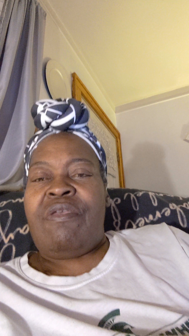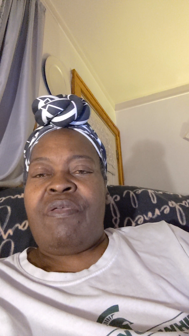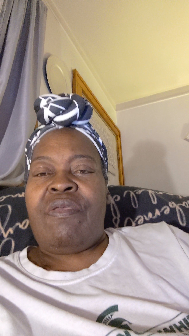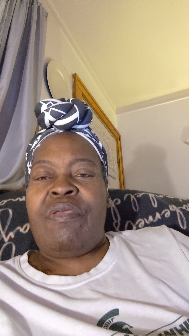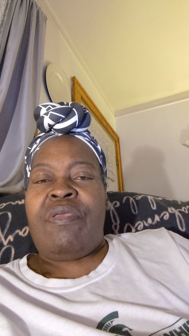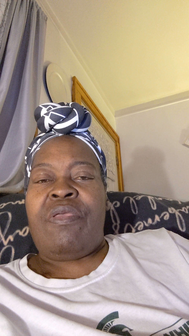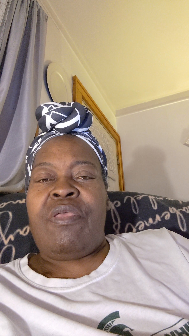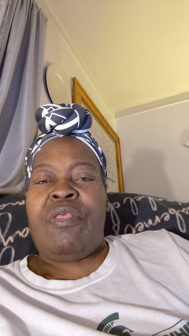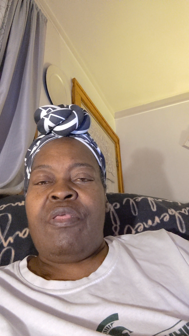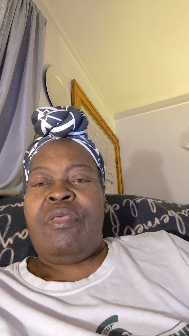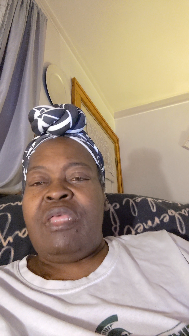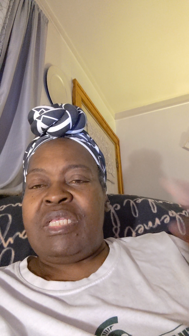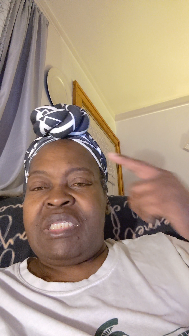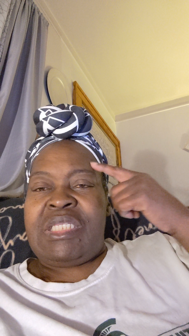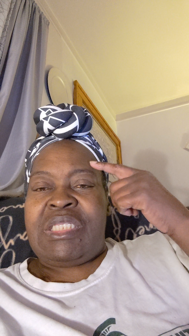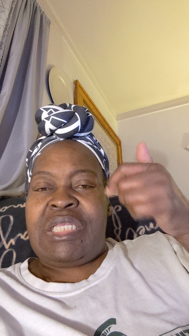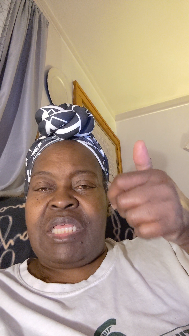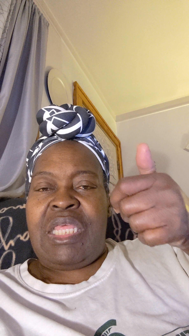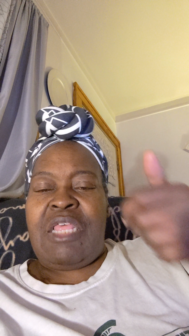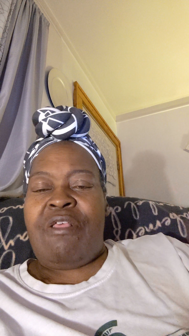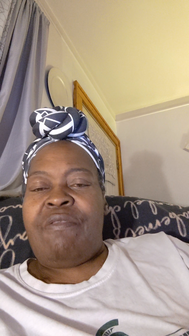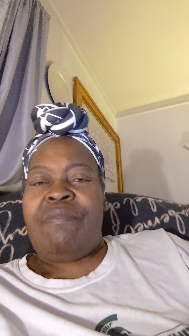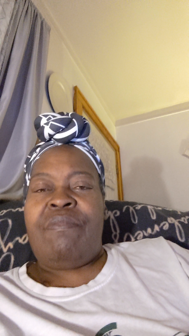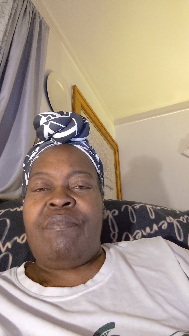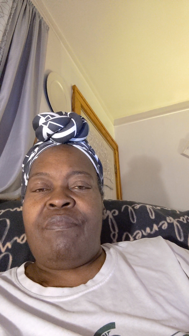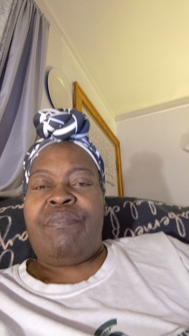dime